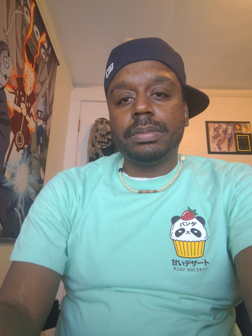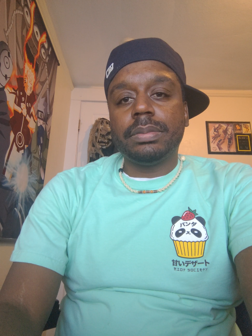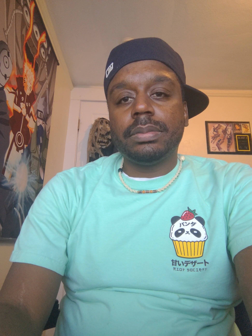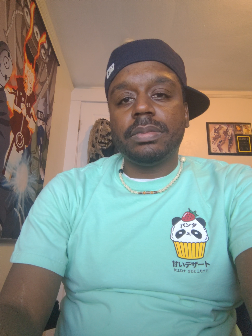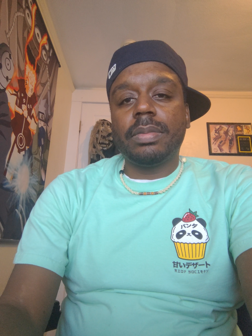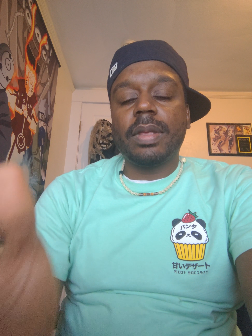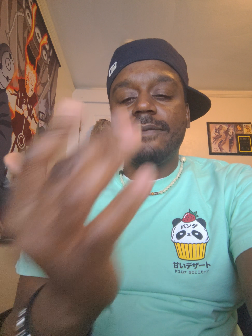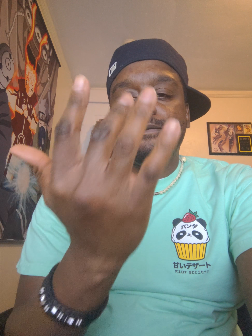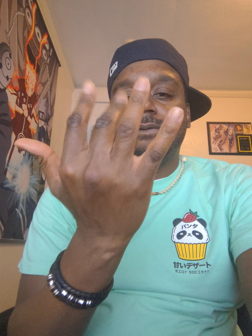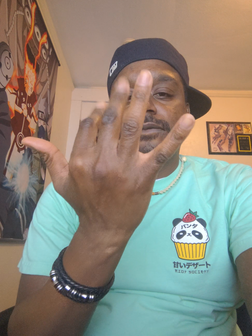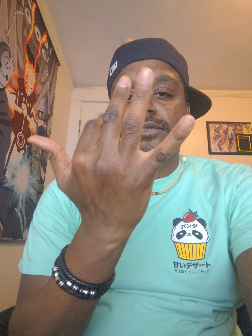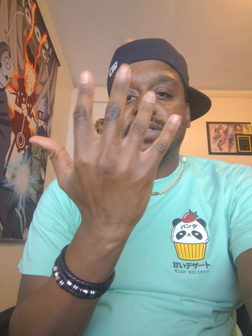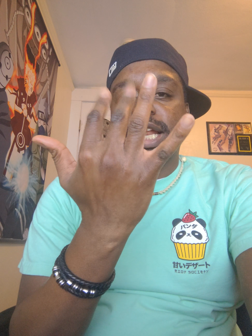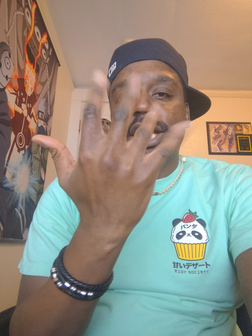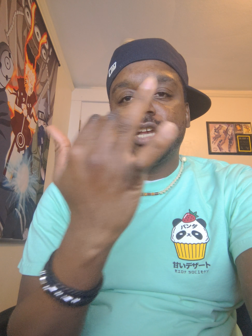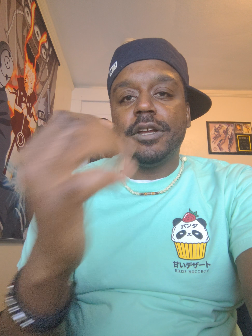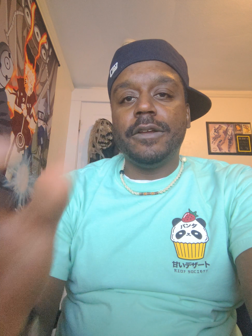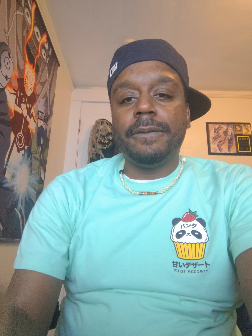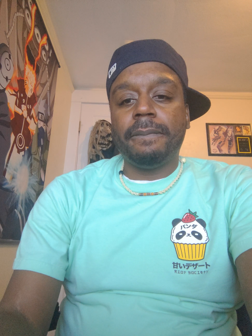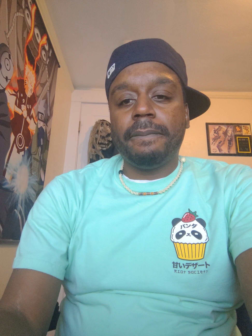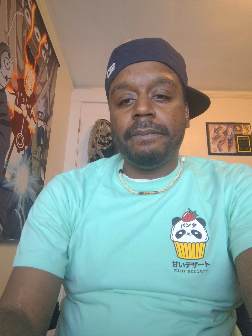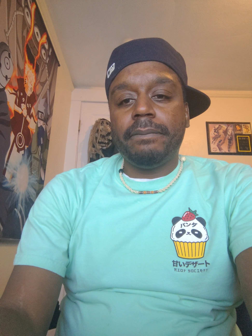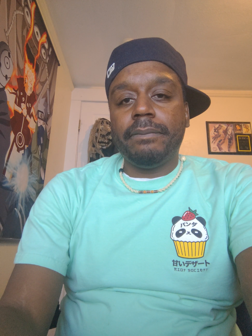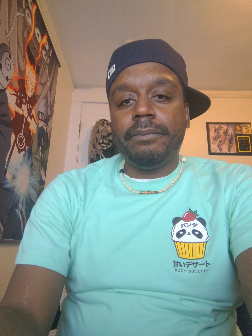finger